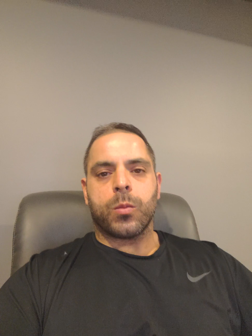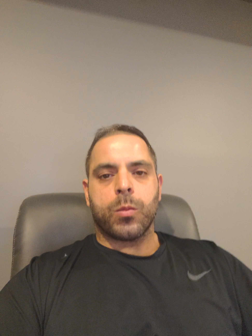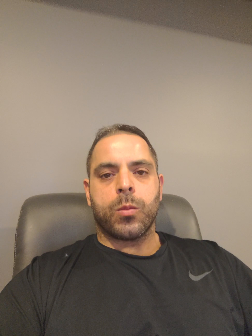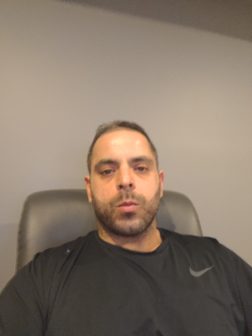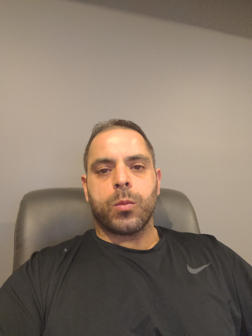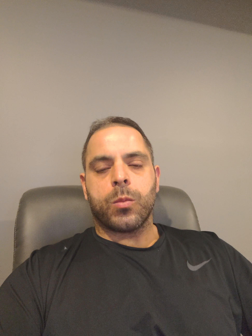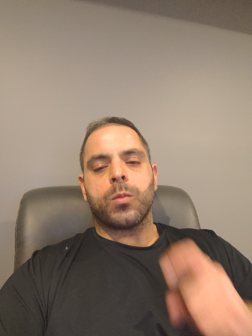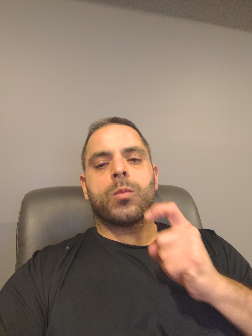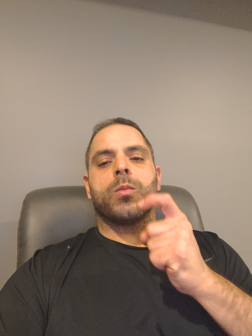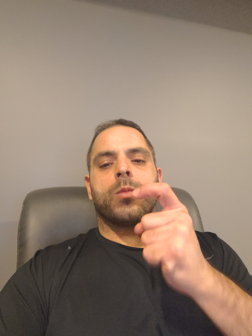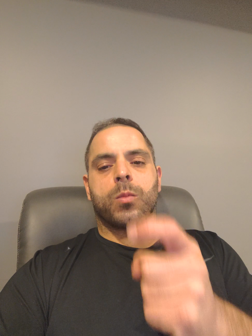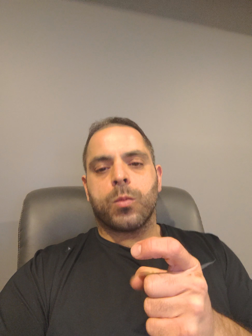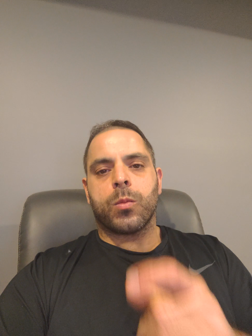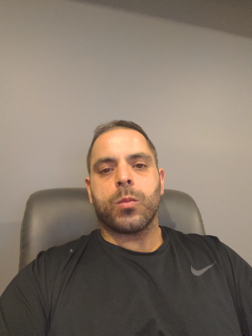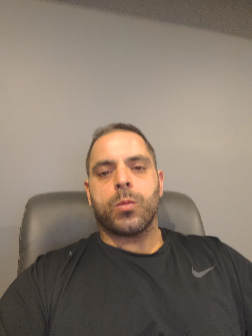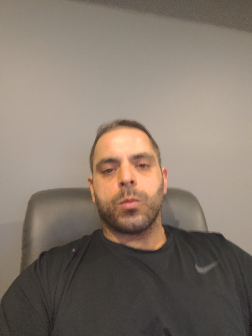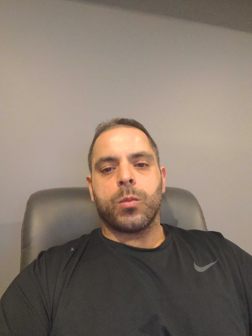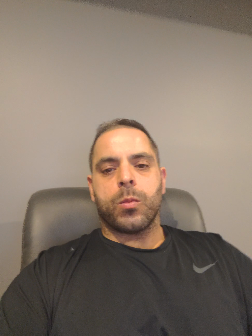give